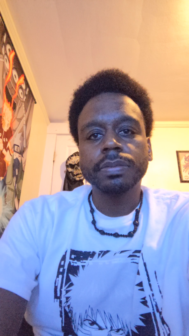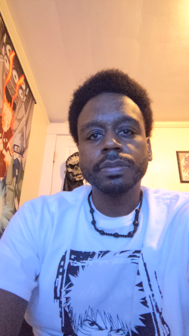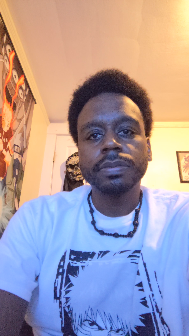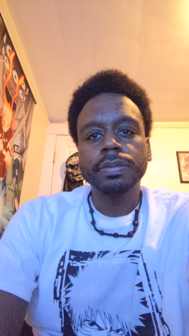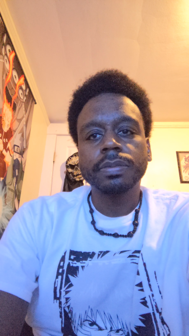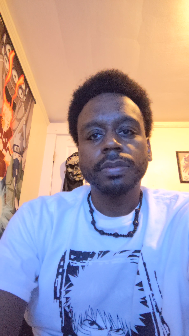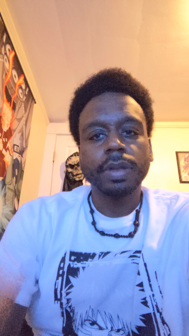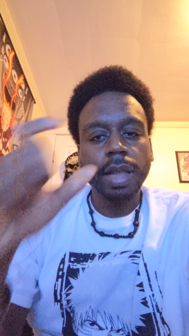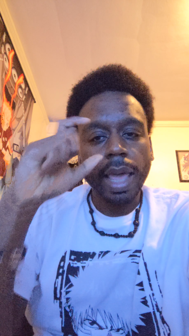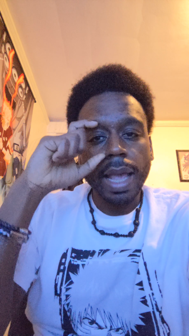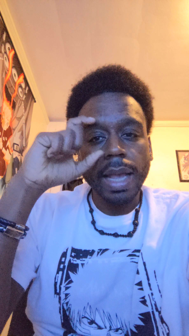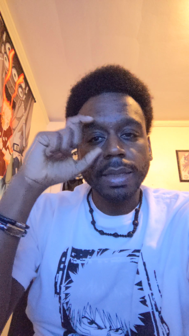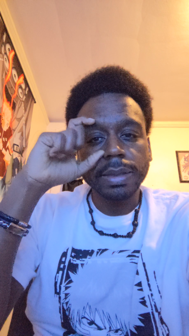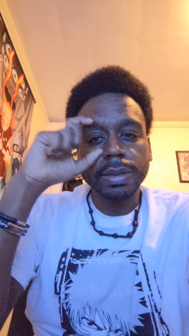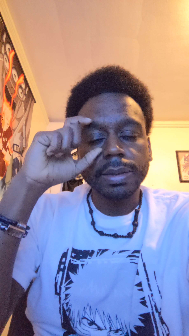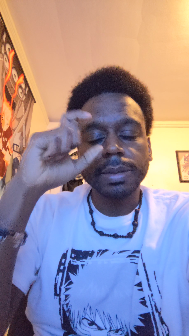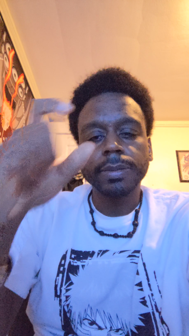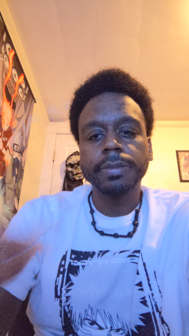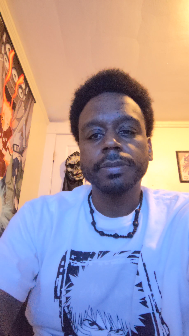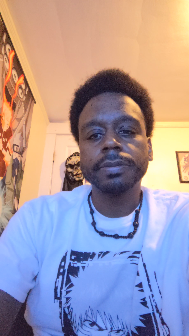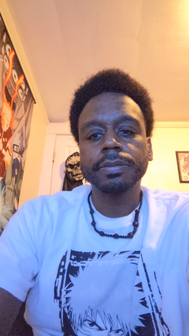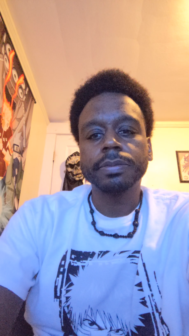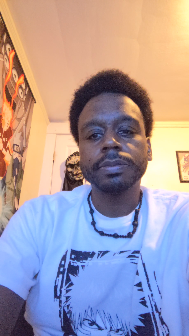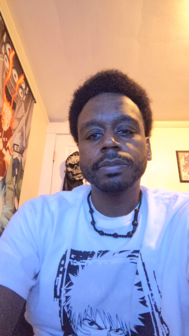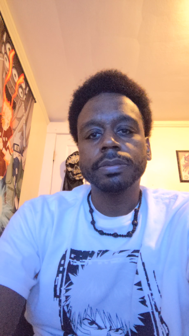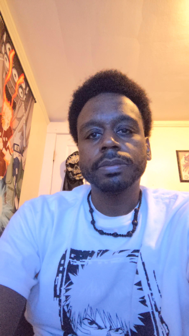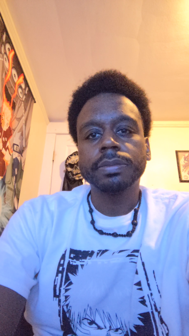glasses